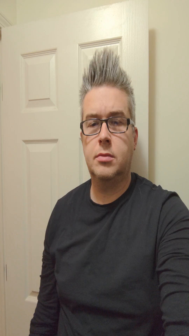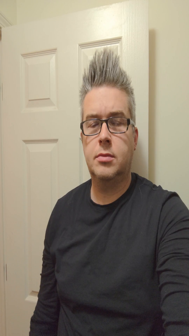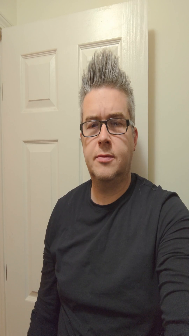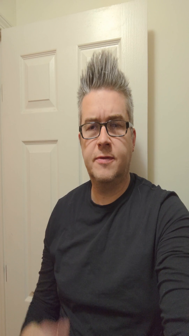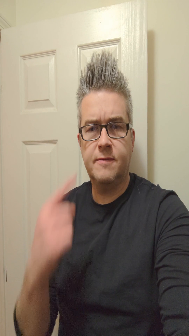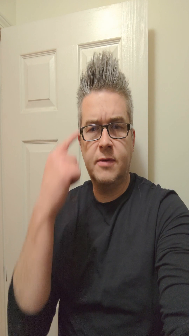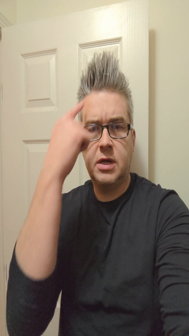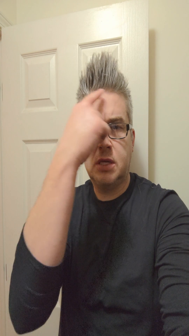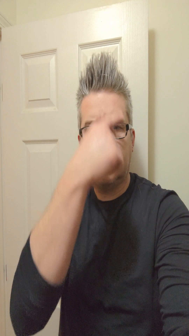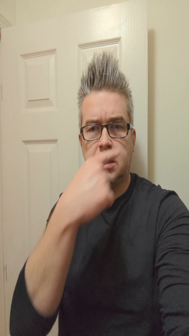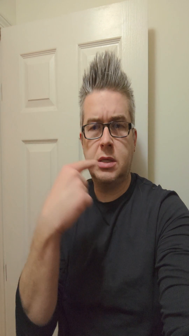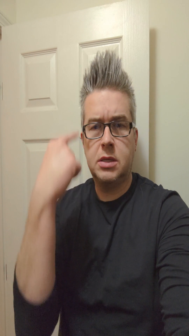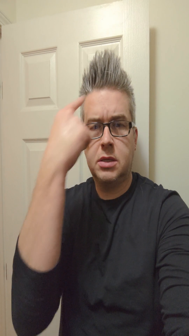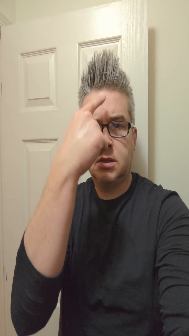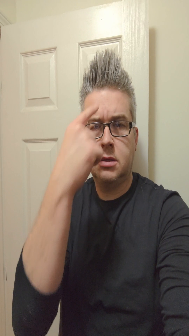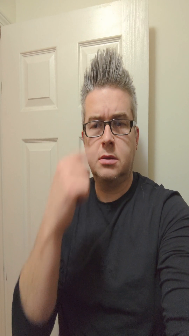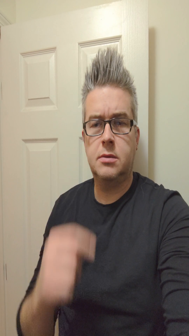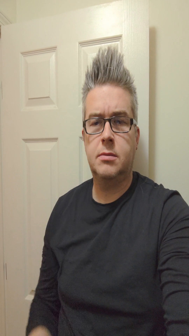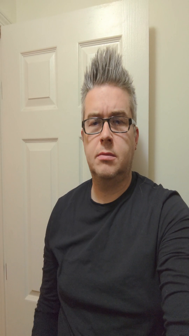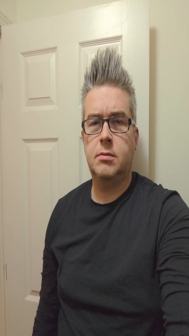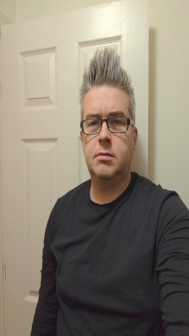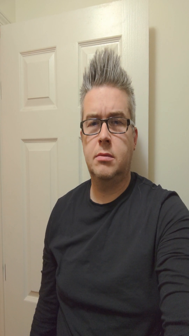face